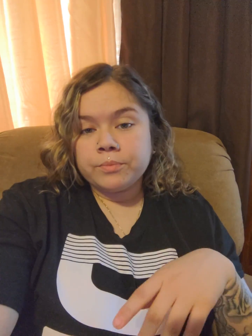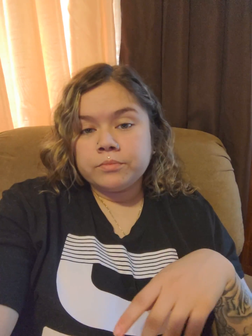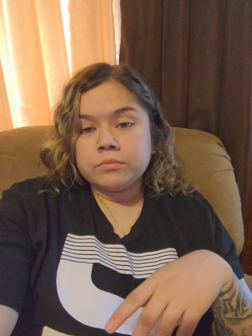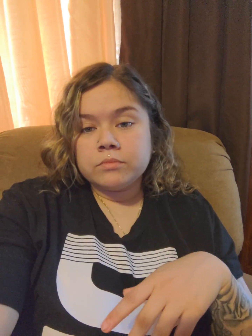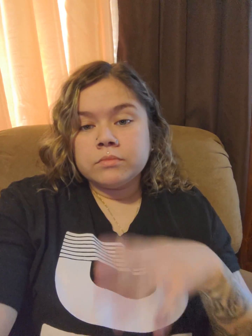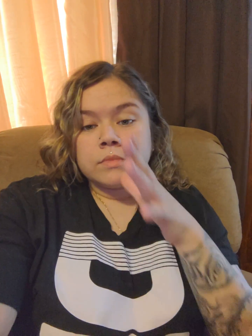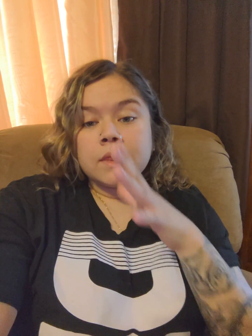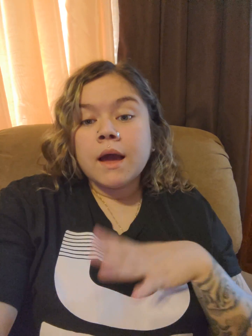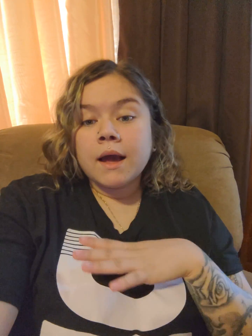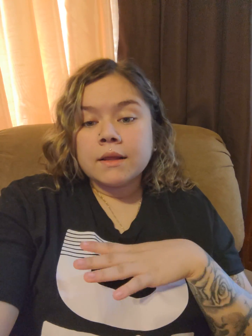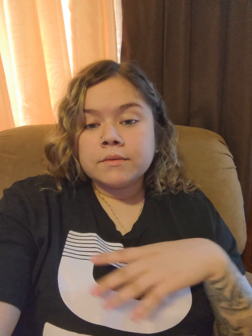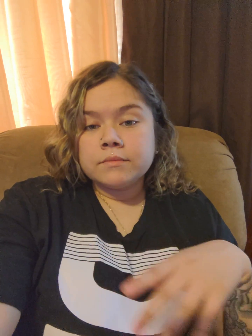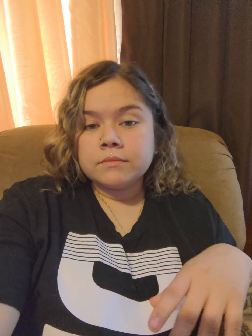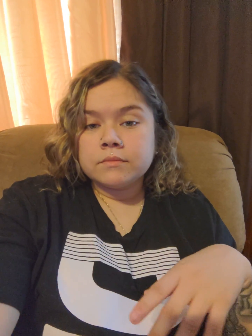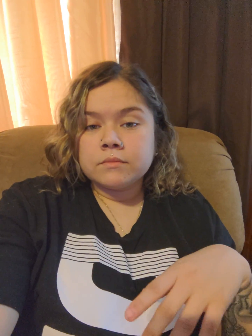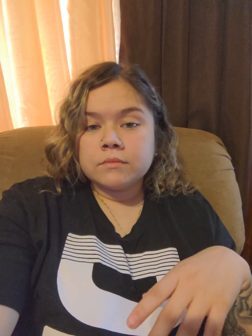lady